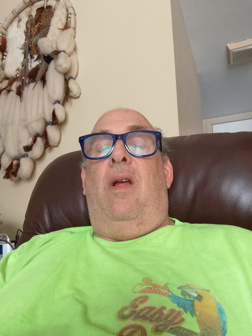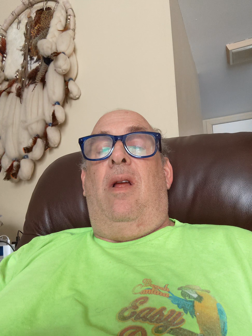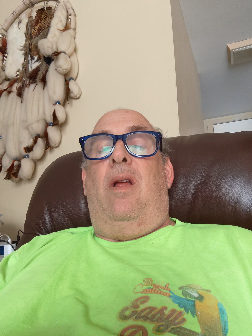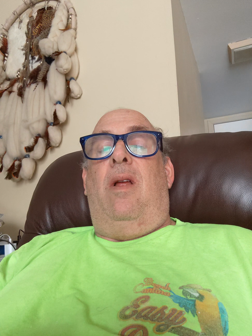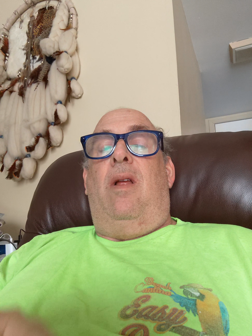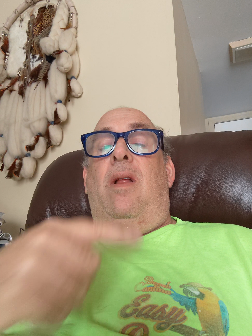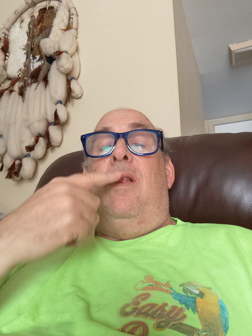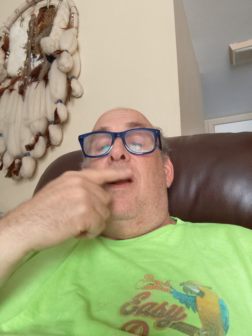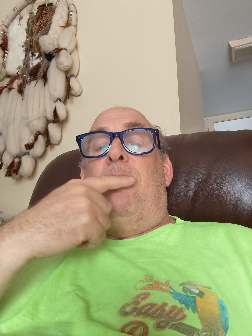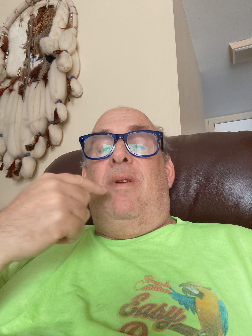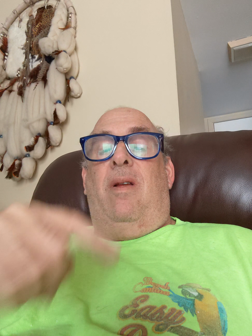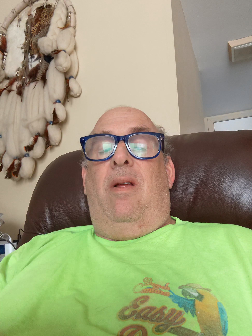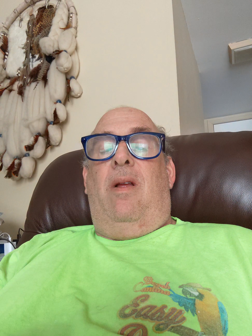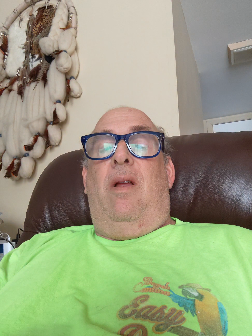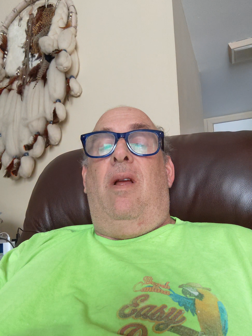lips